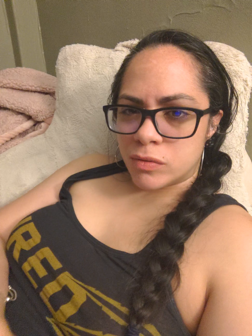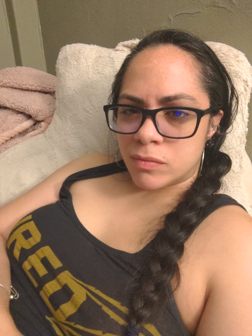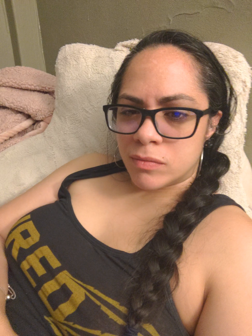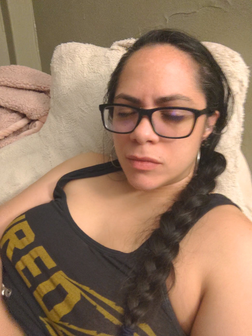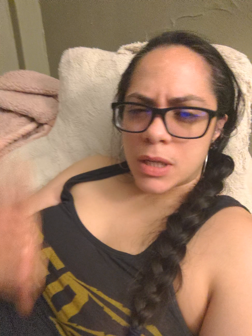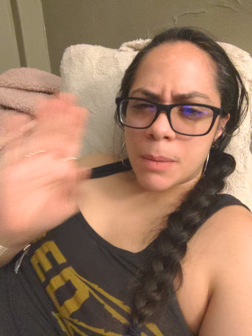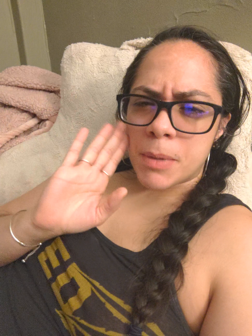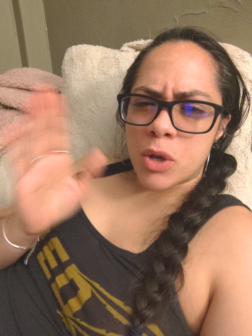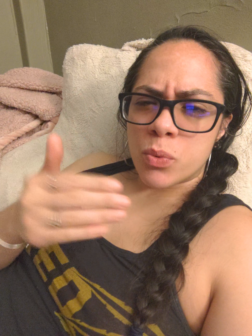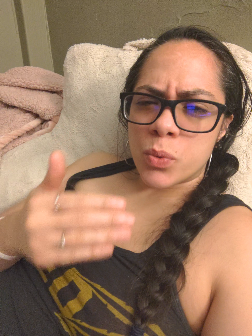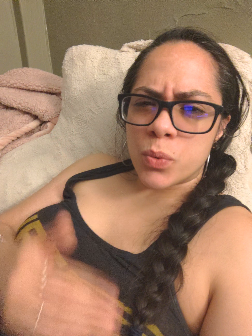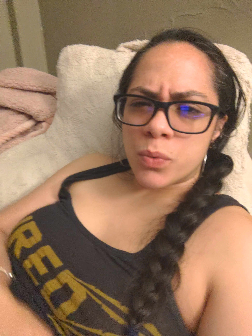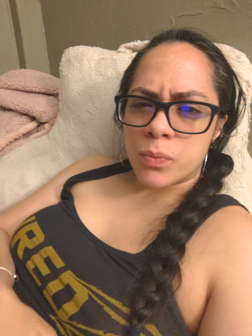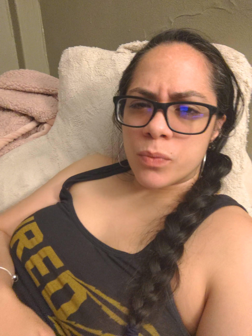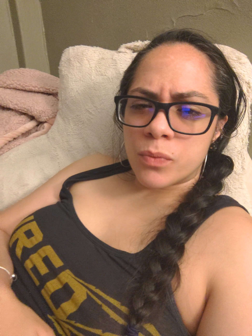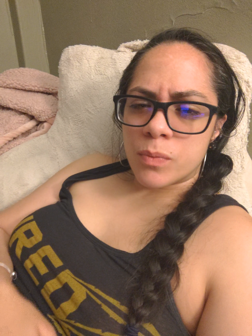bedroom